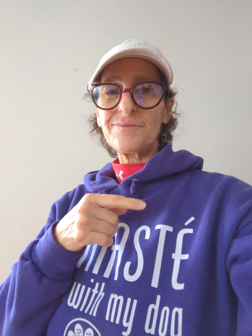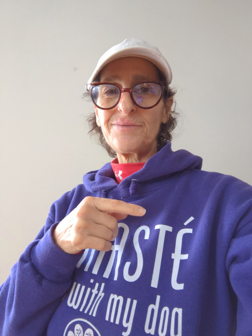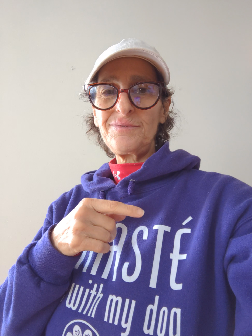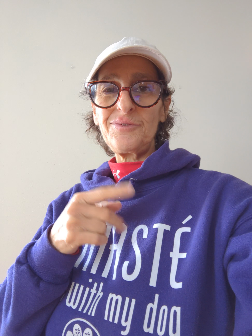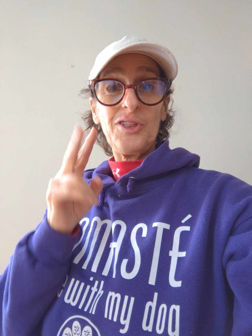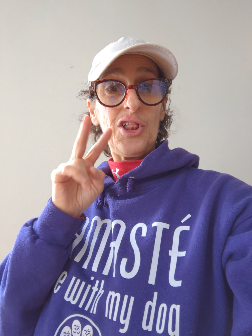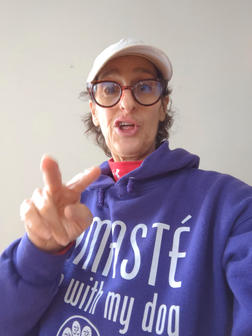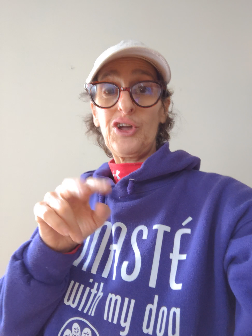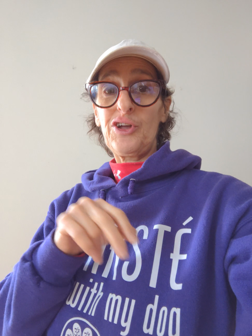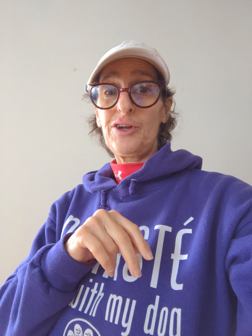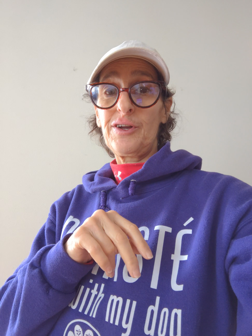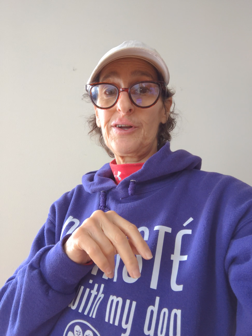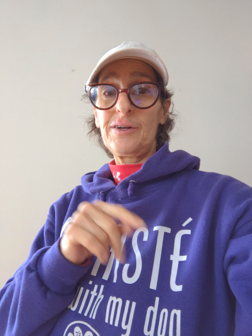look